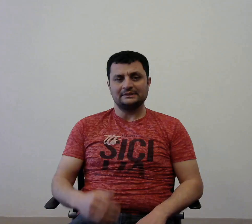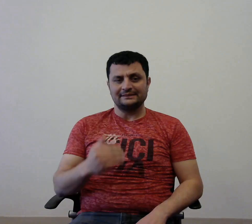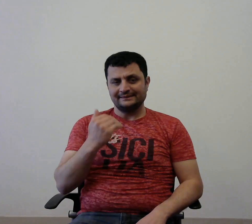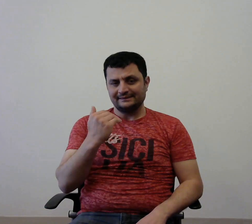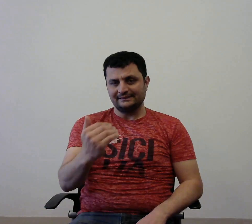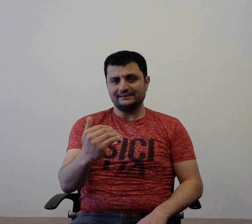siz